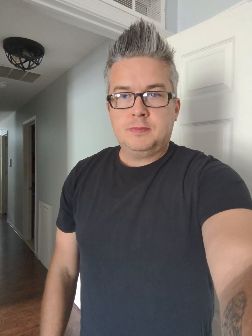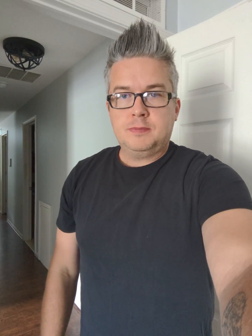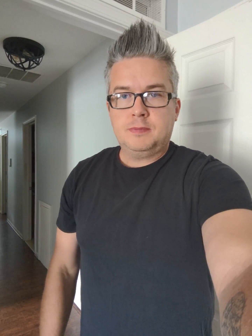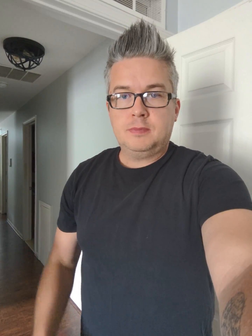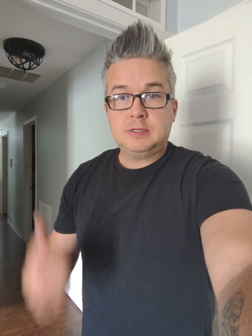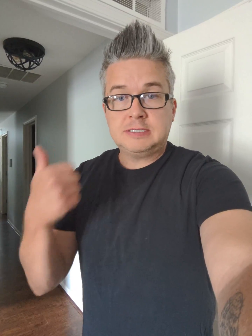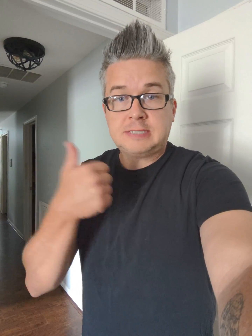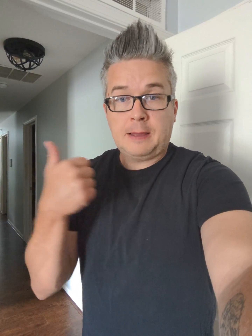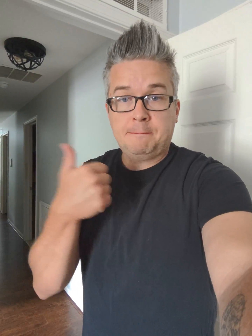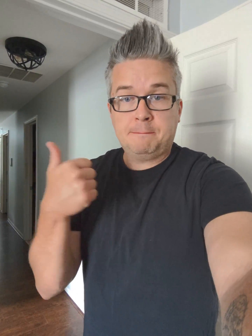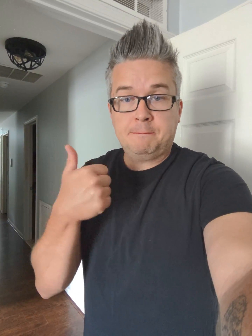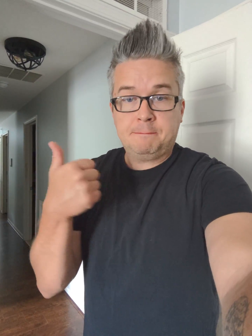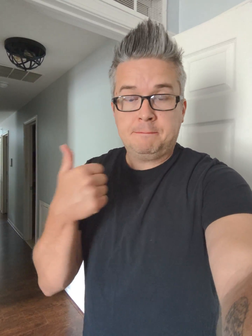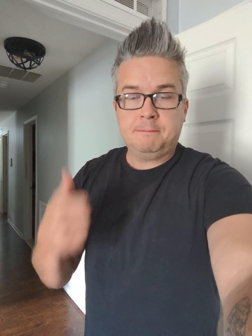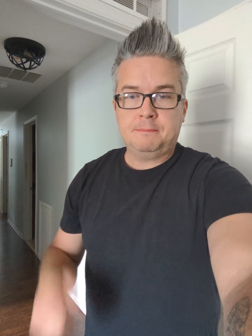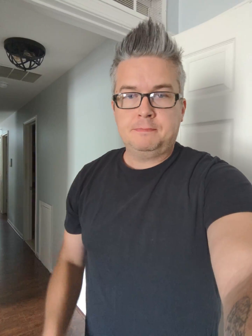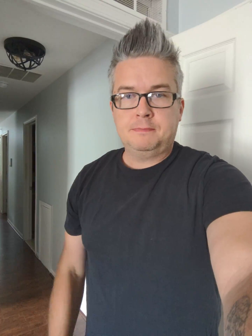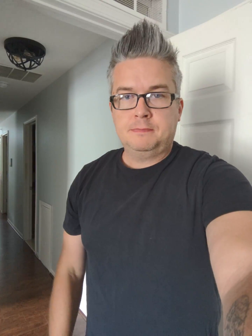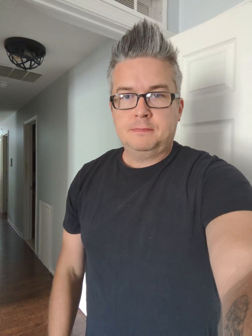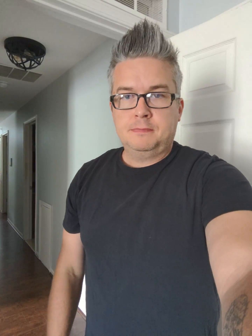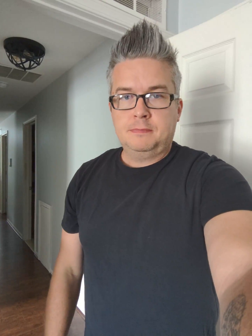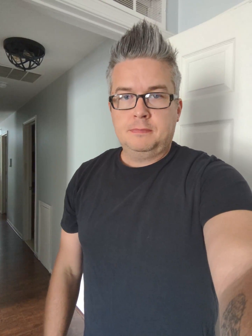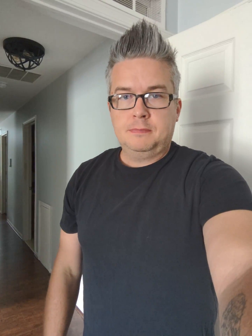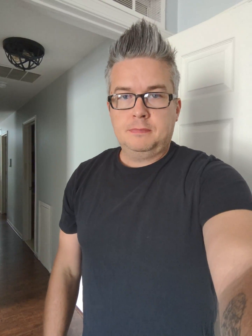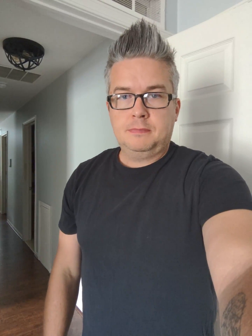game